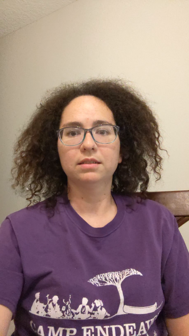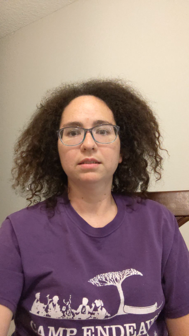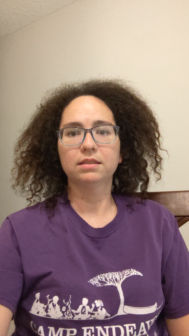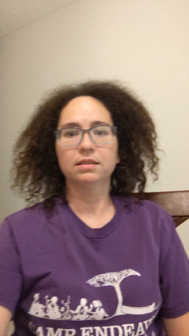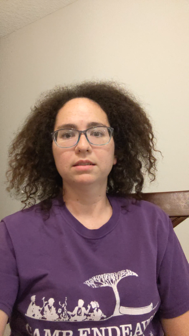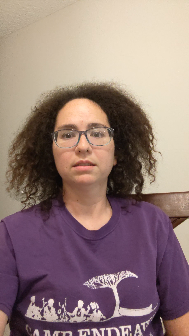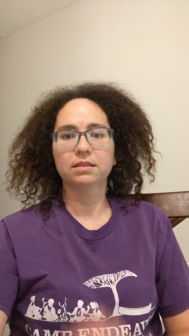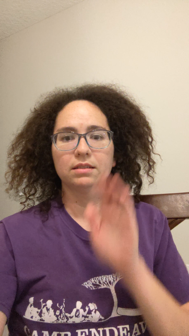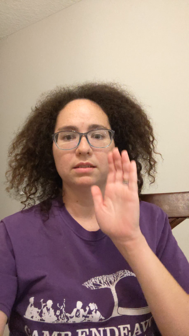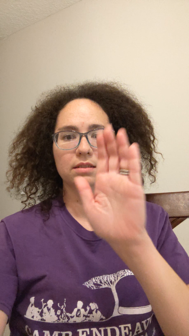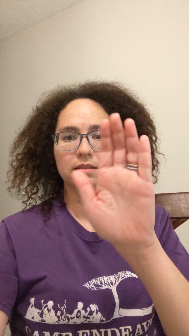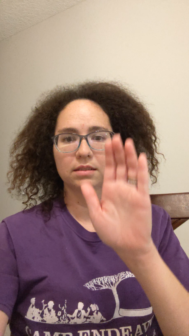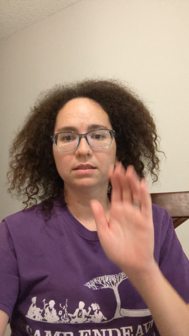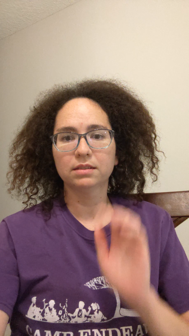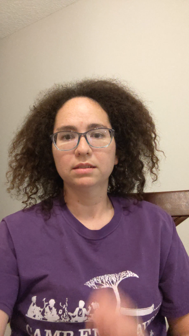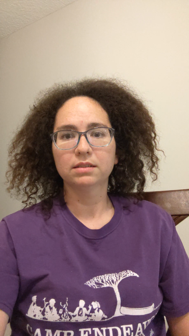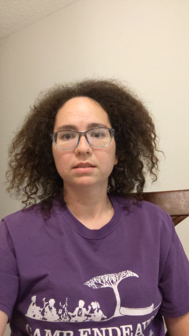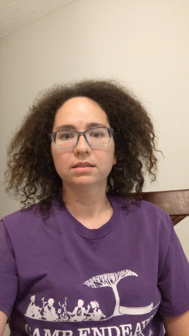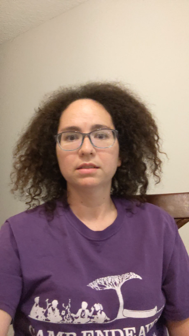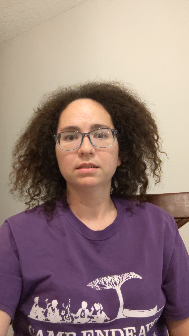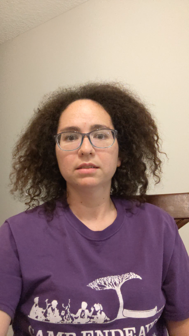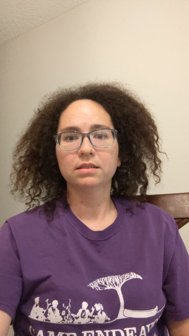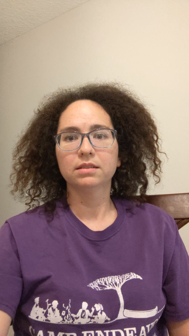push